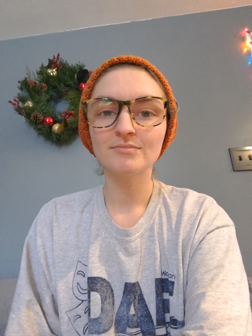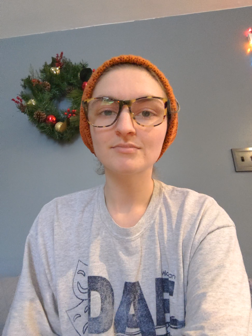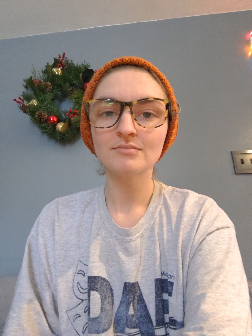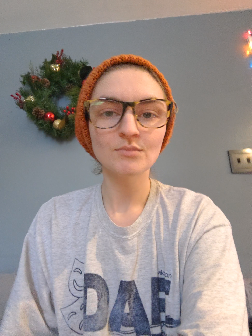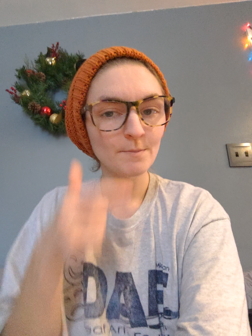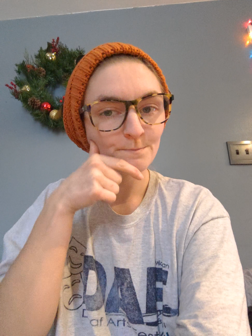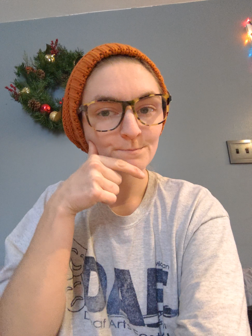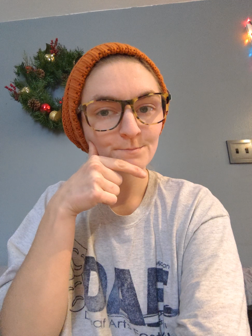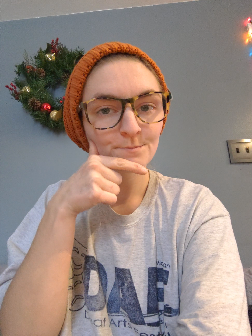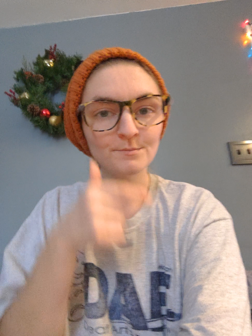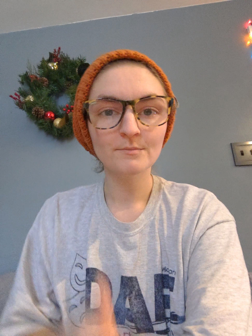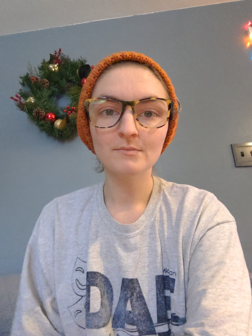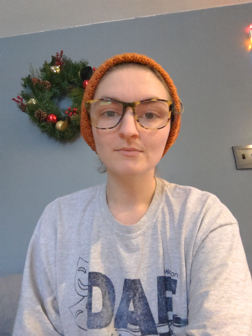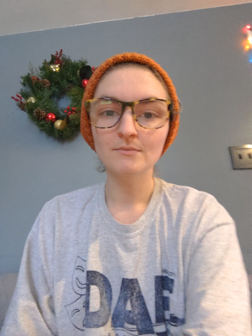radio